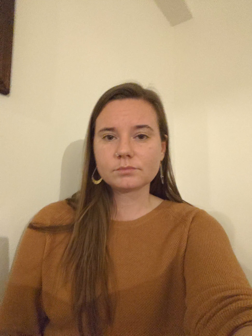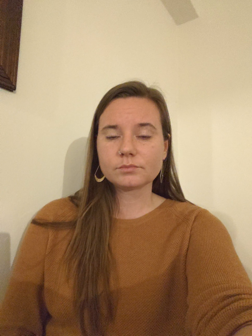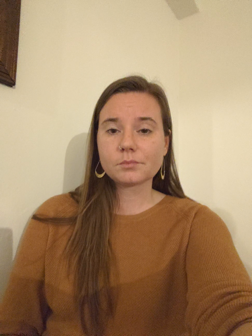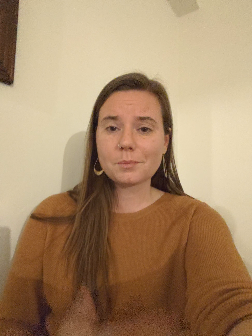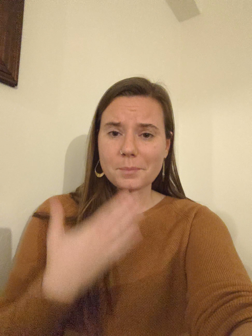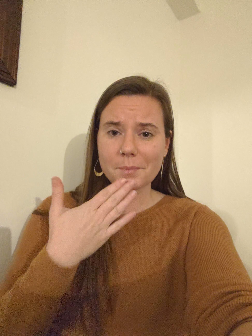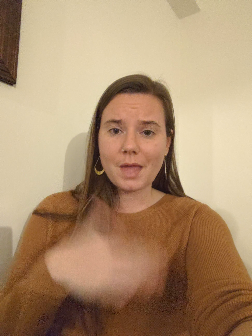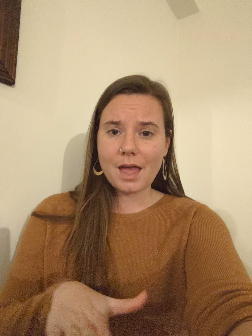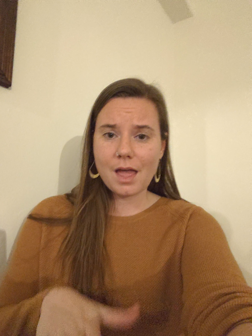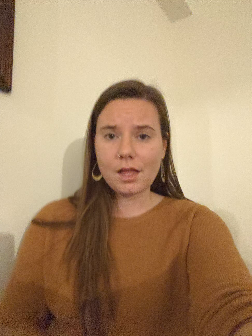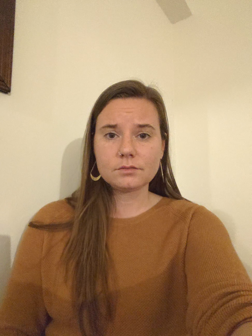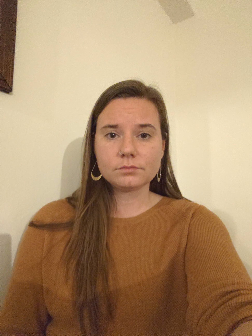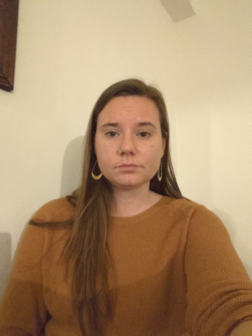bad